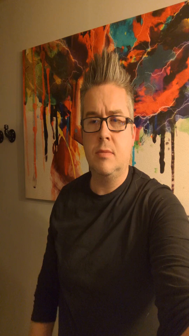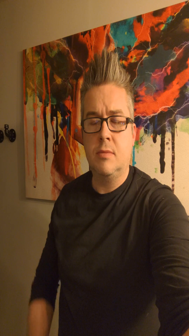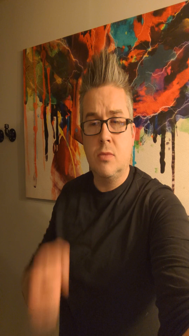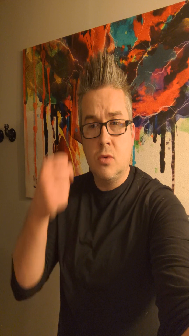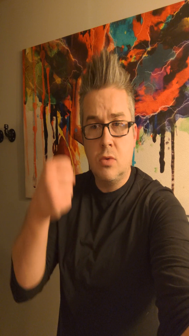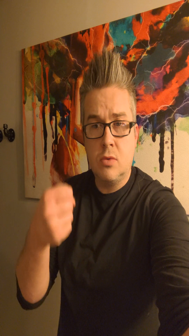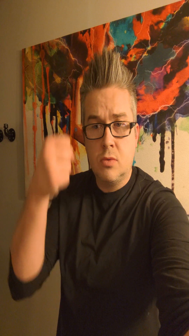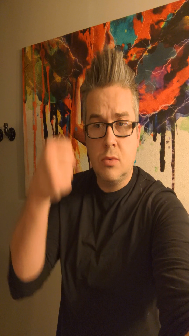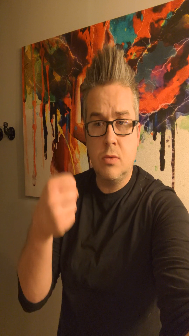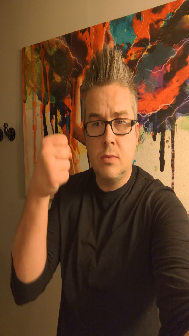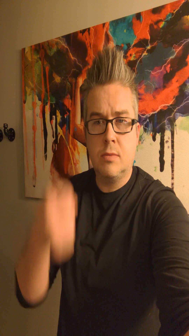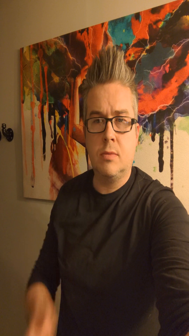car